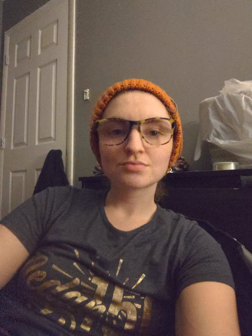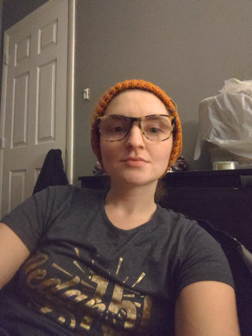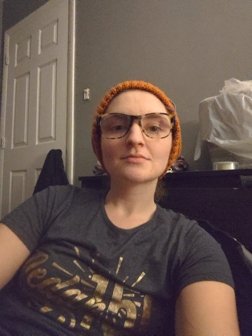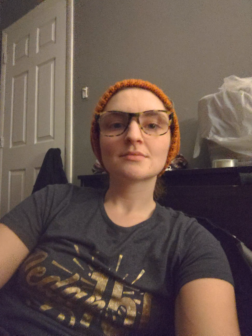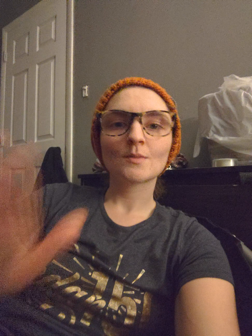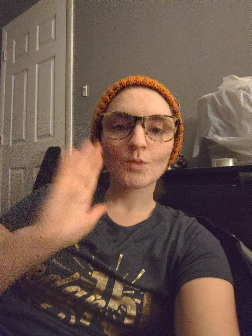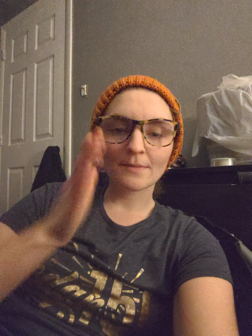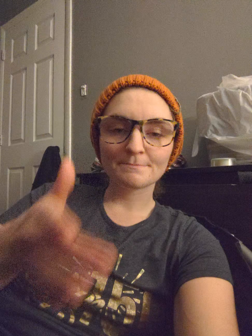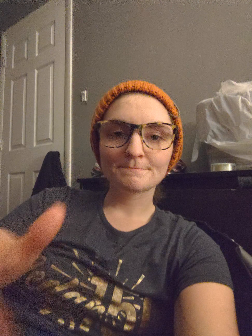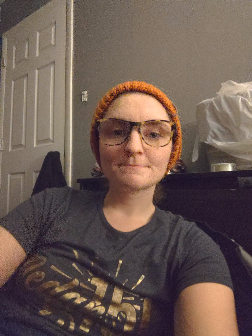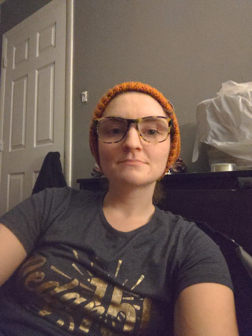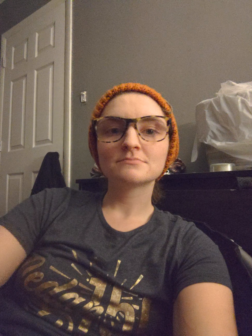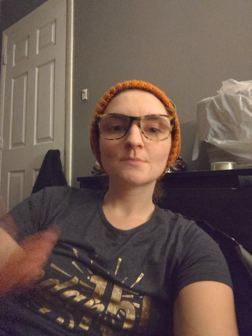will